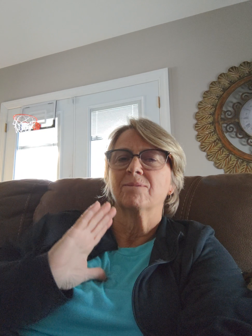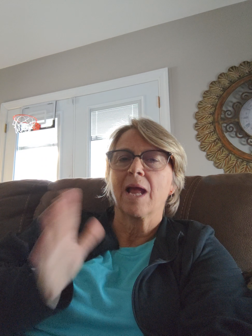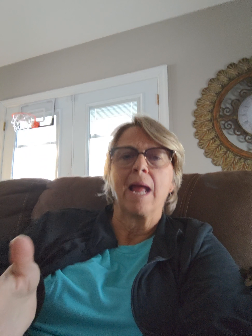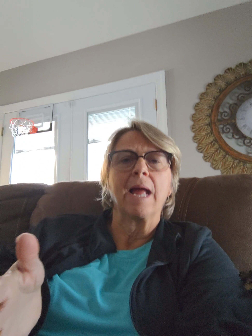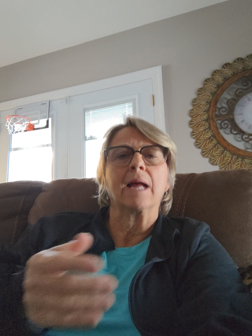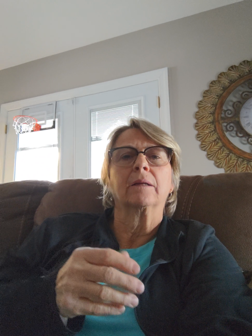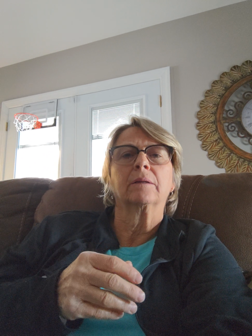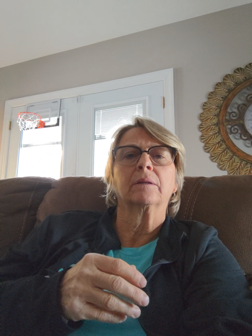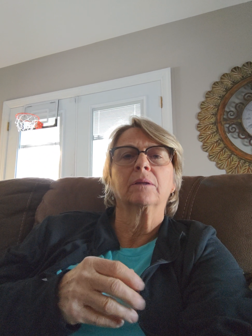fine